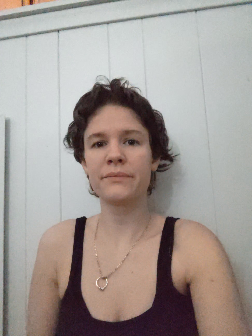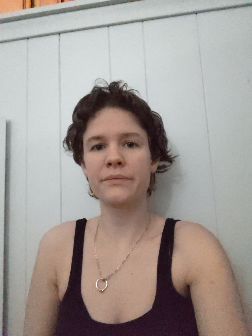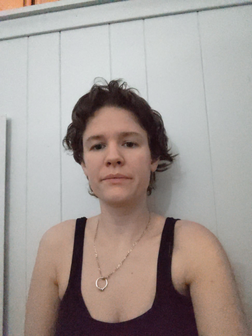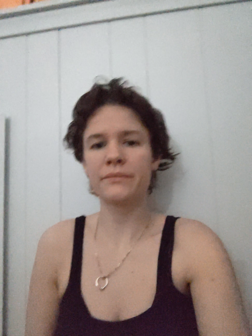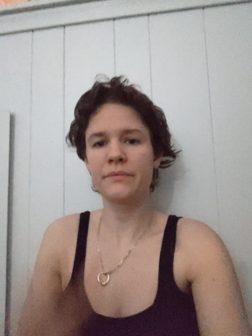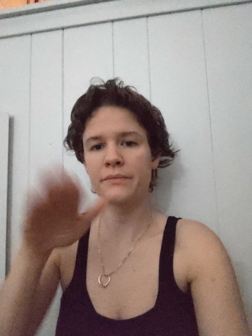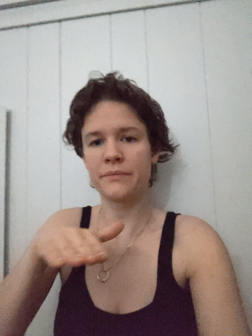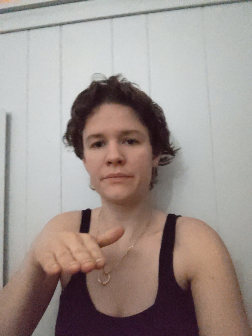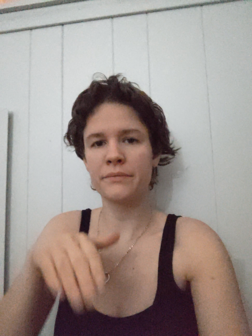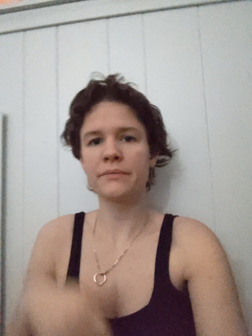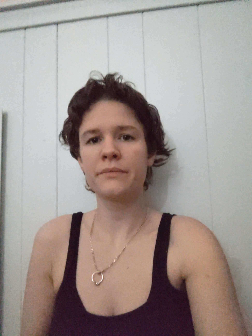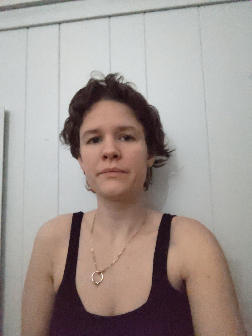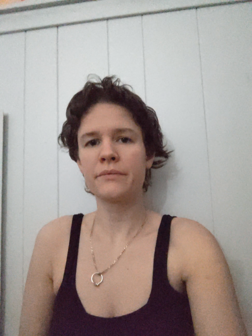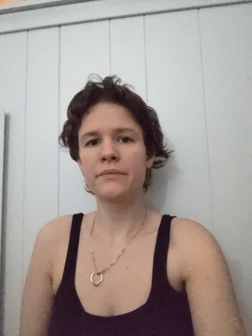on